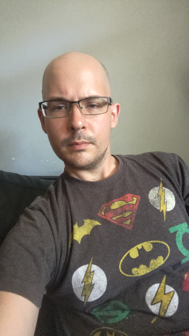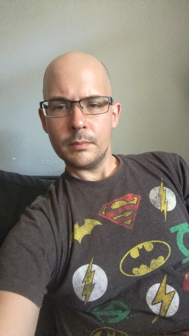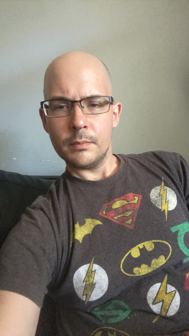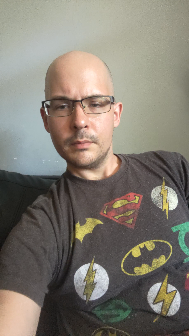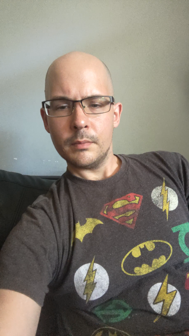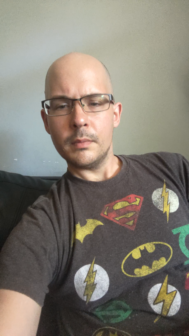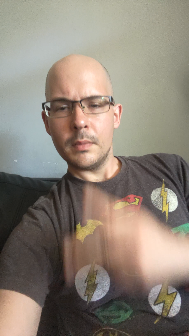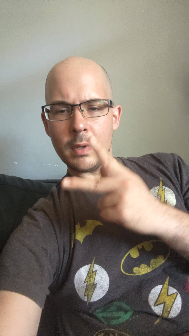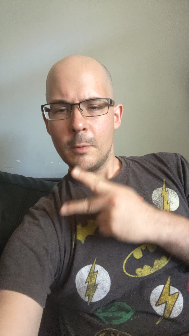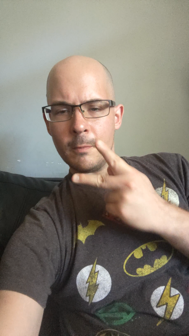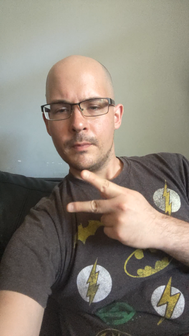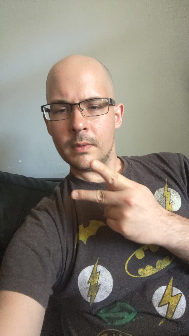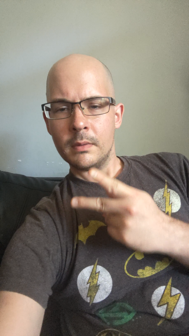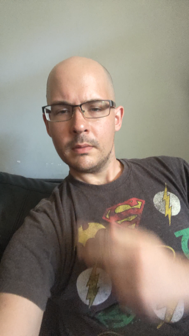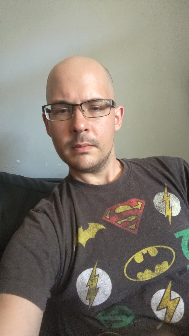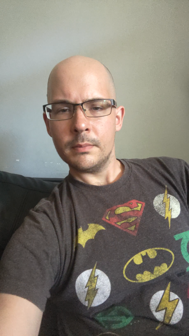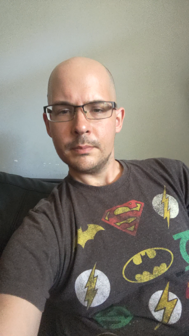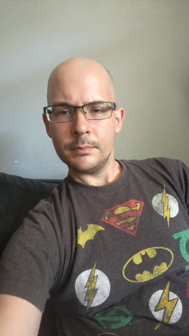careful